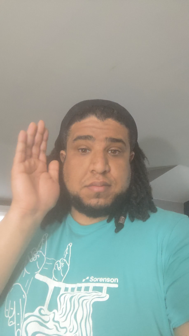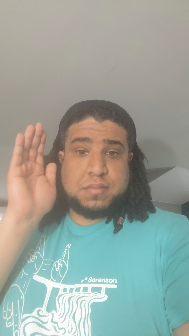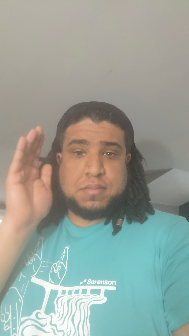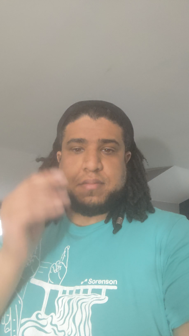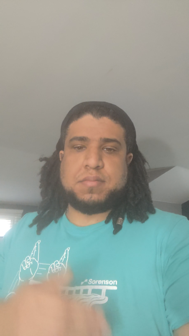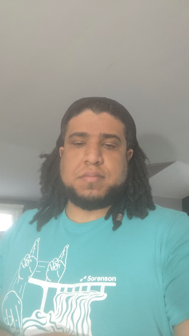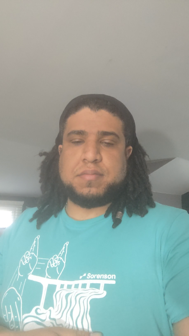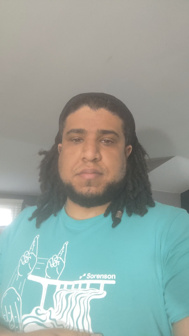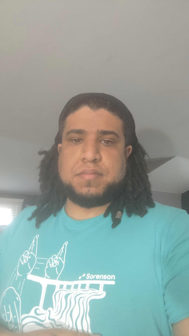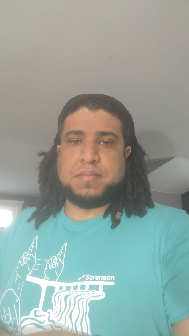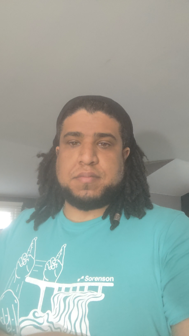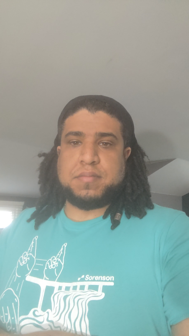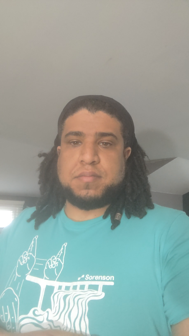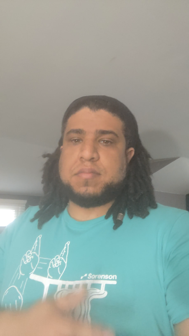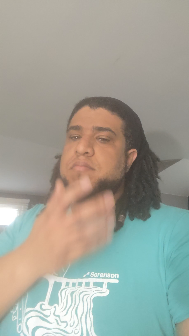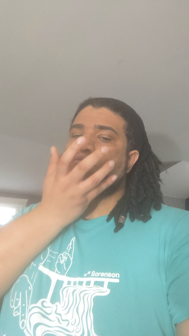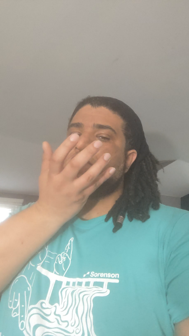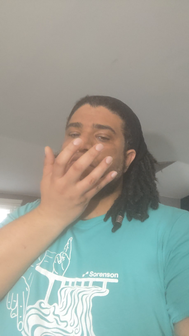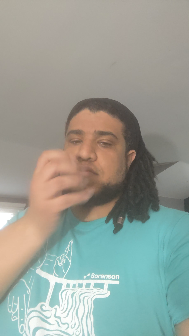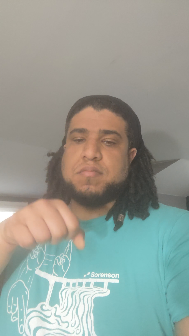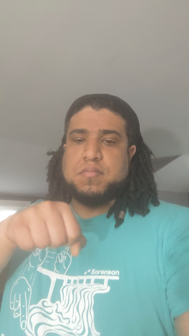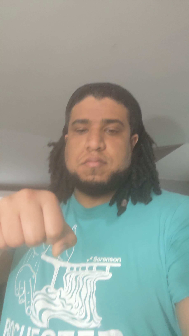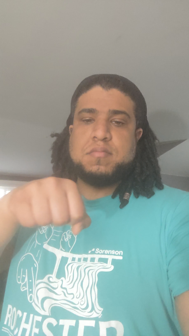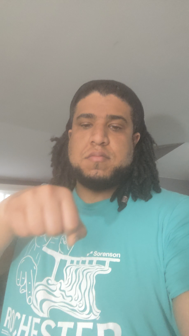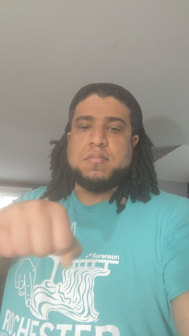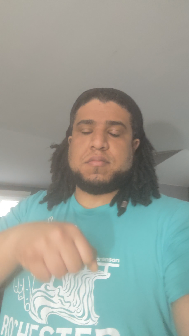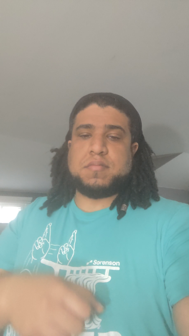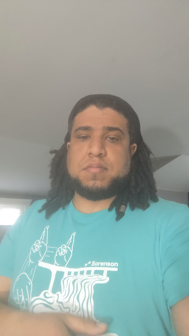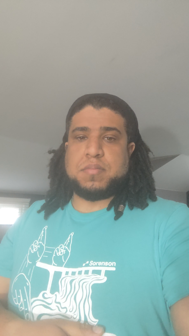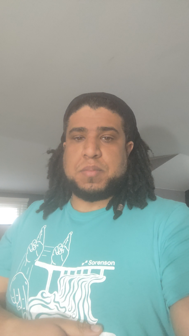lawn mower